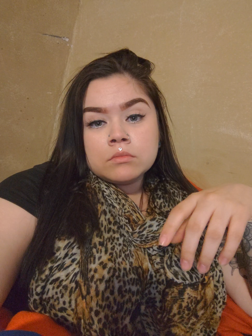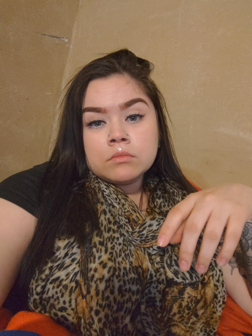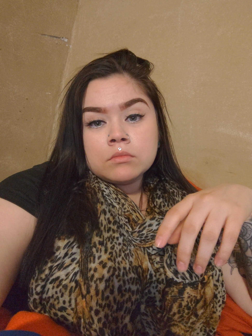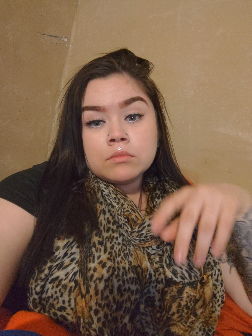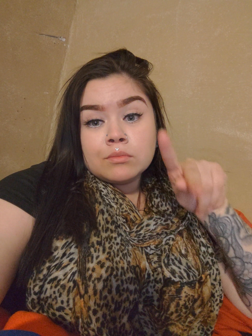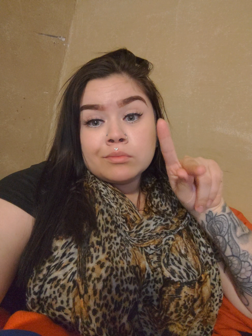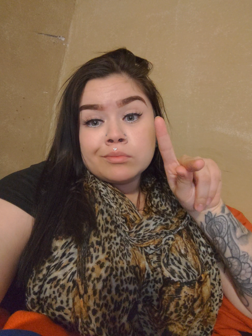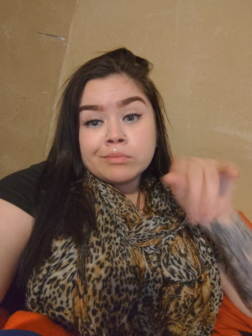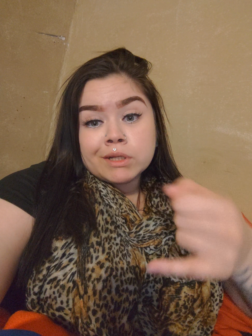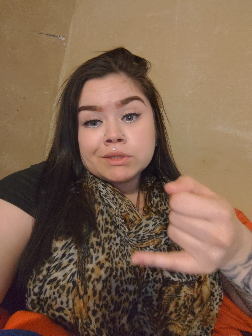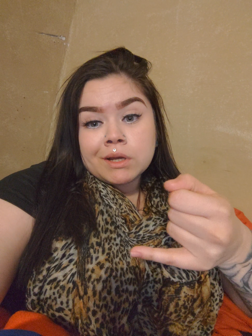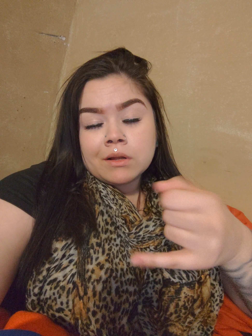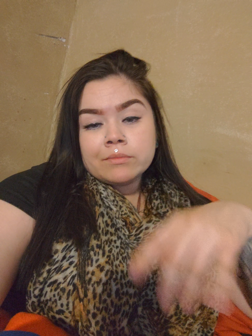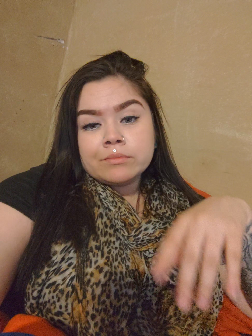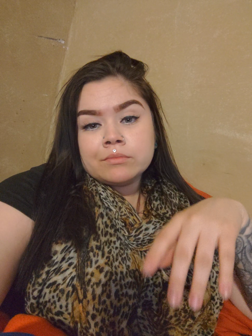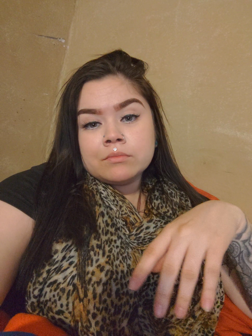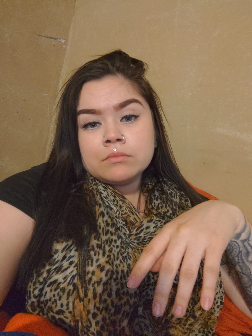pajamas